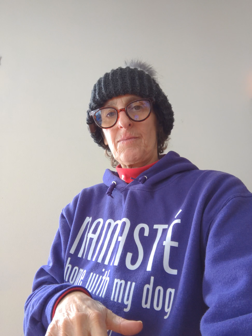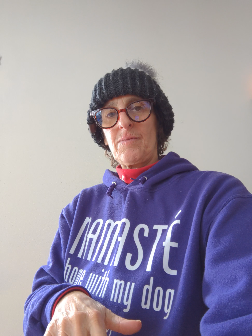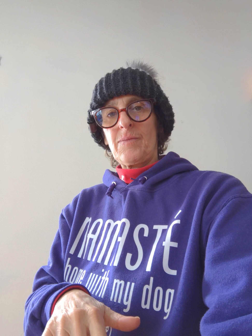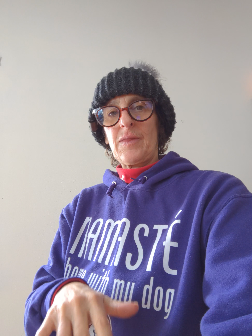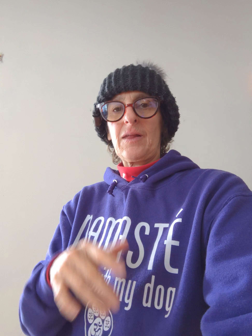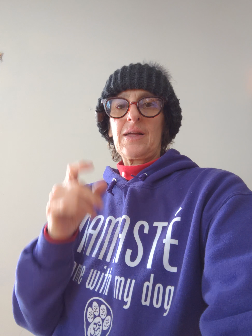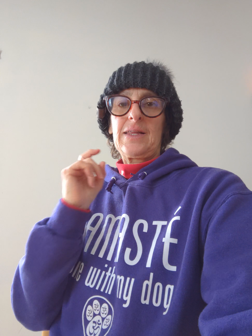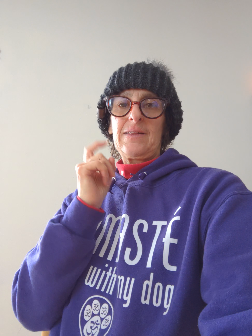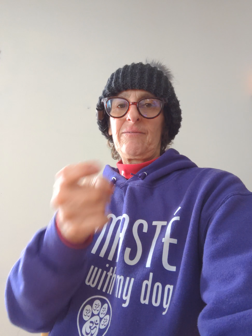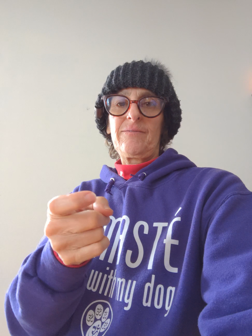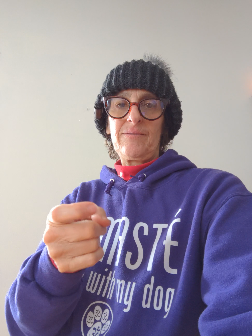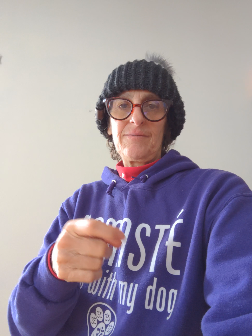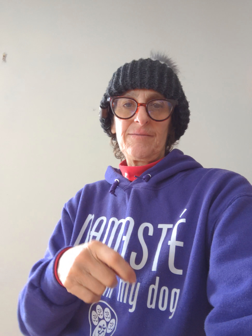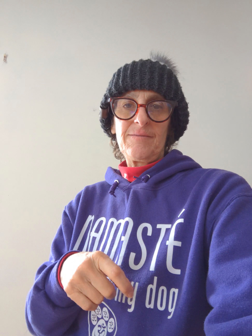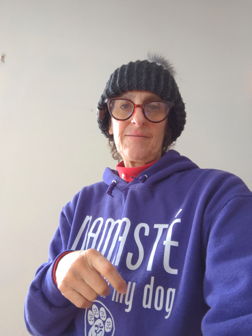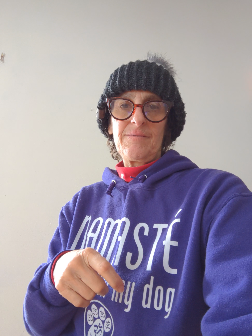gift